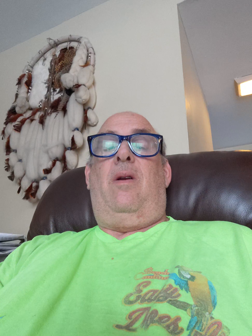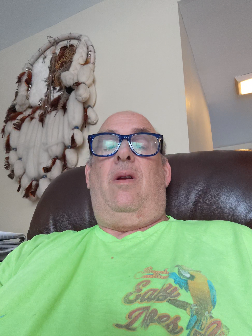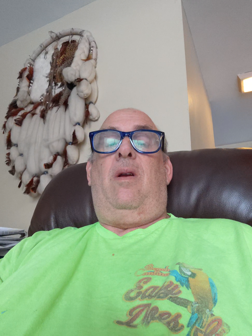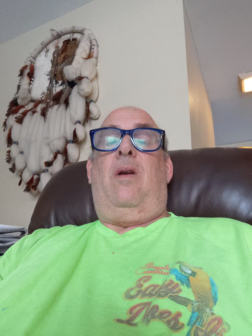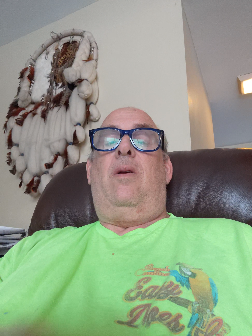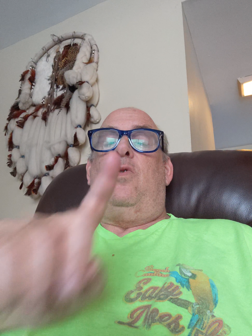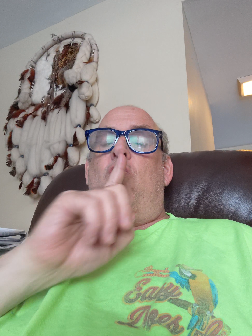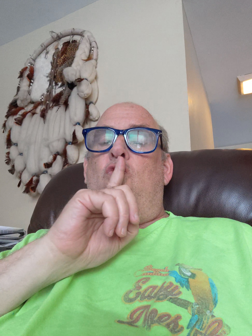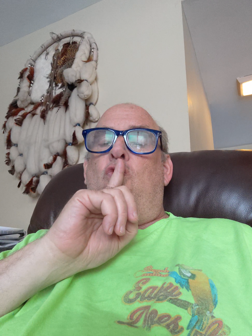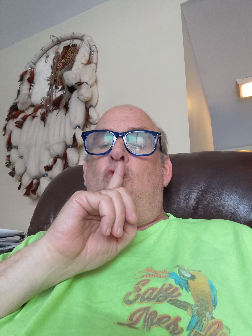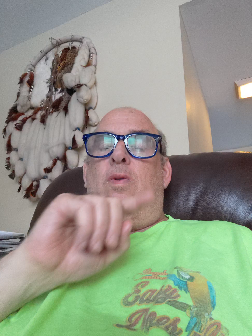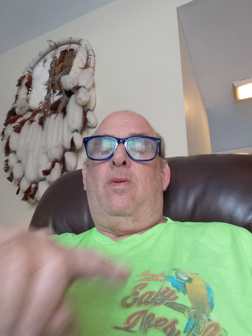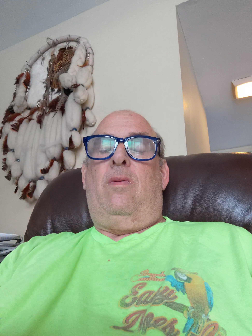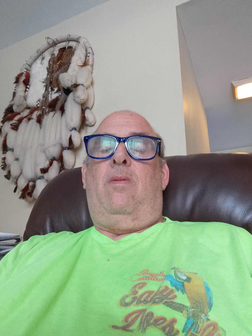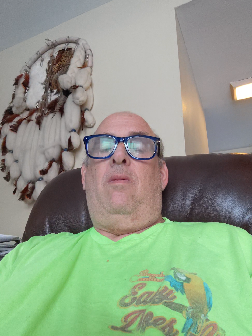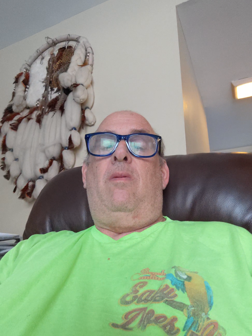shhh